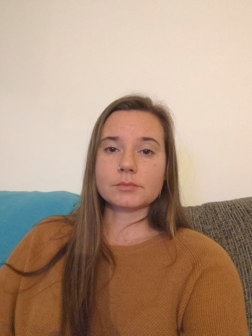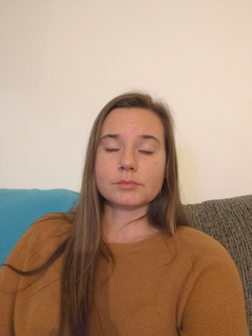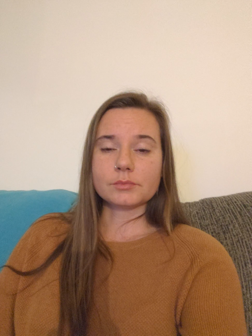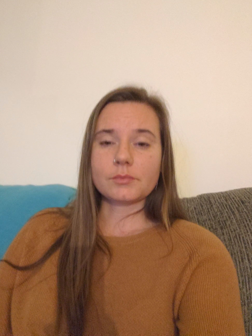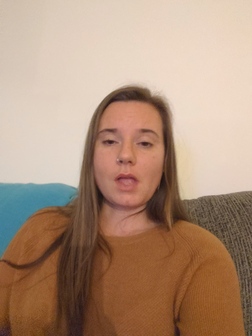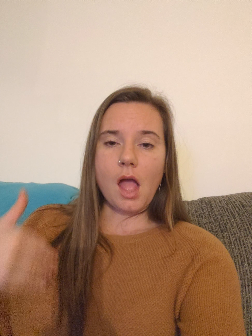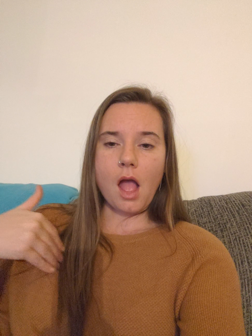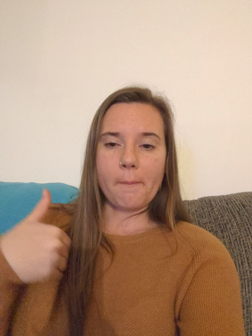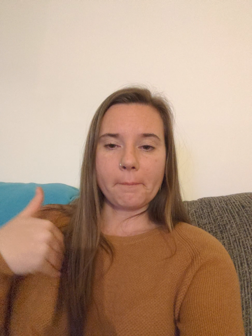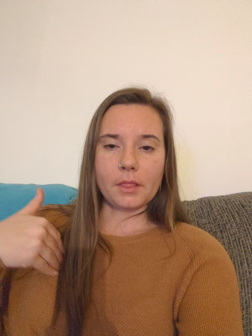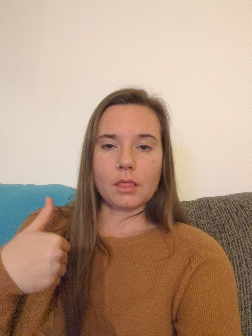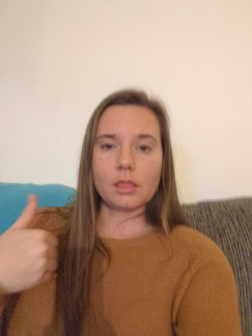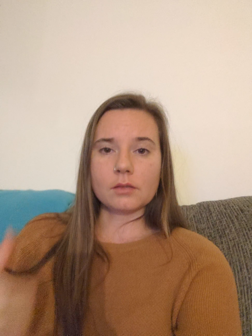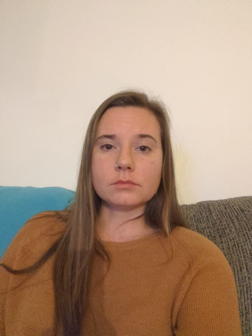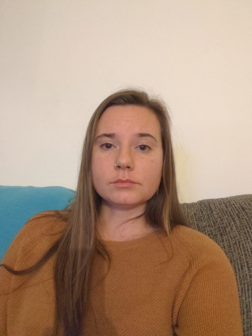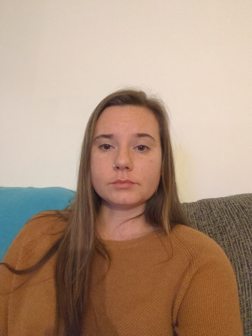animal